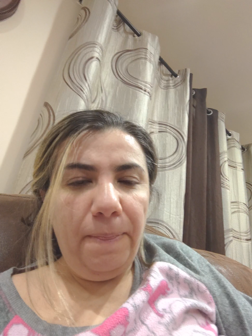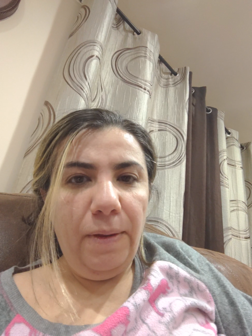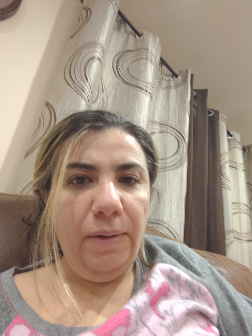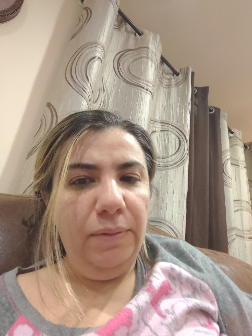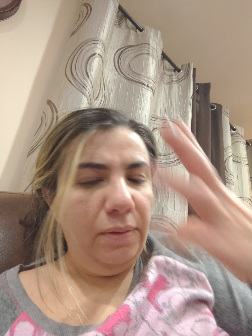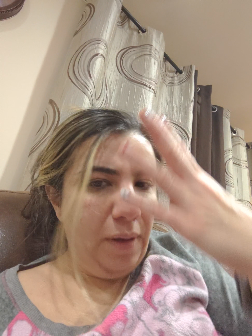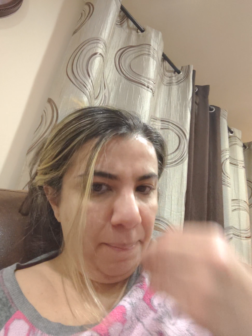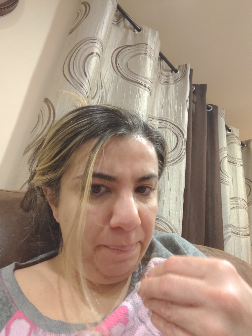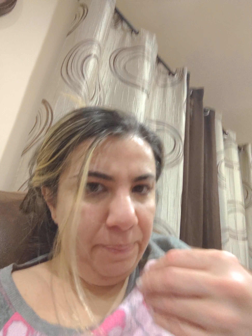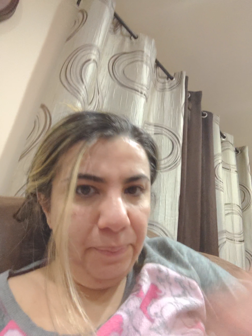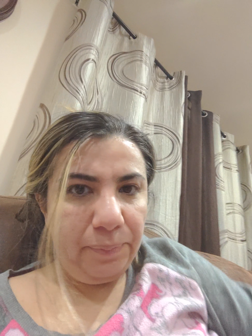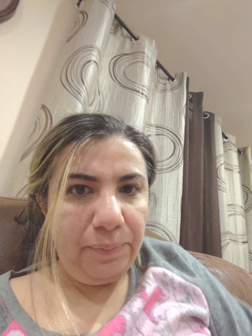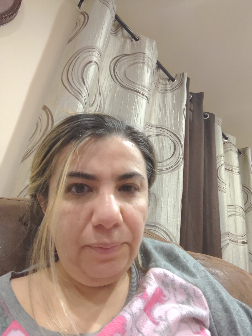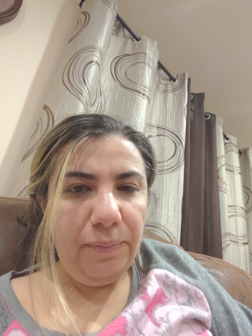sleep